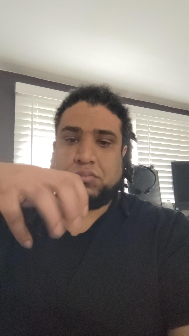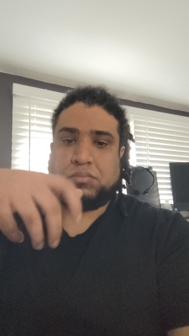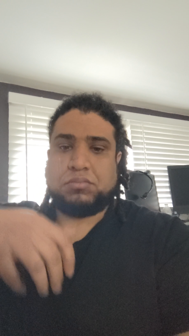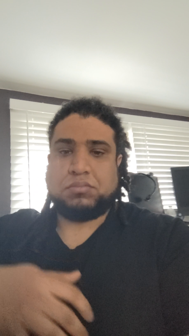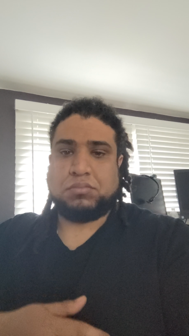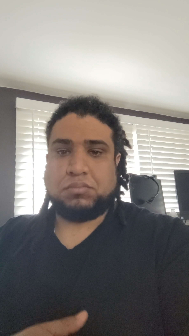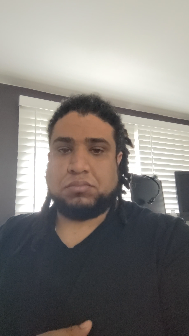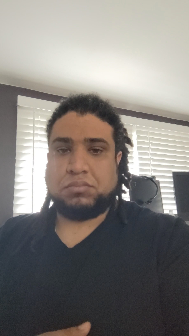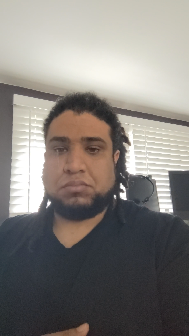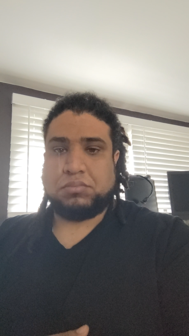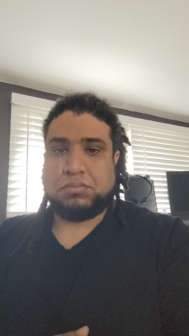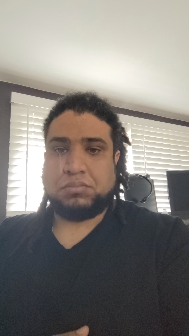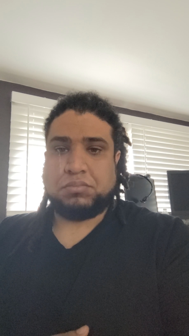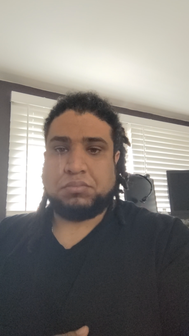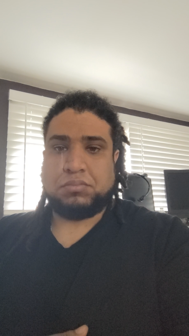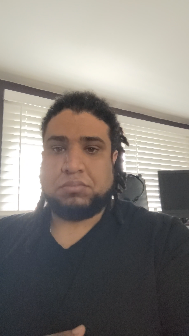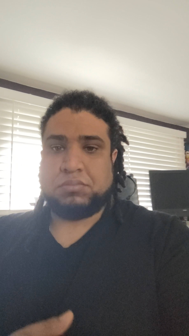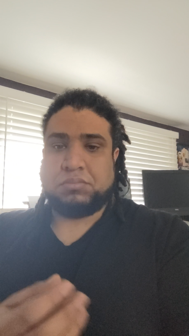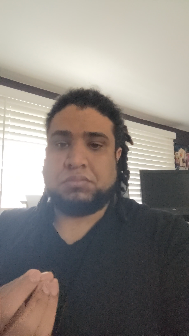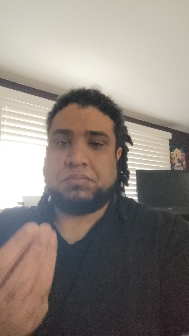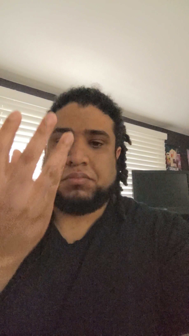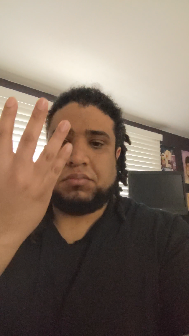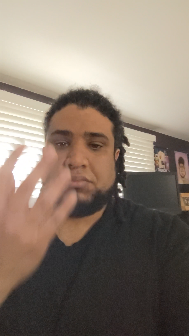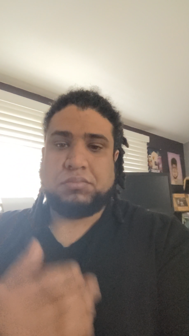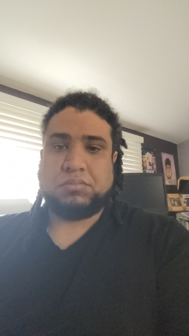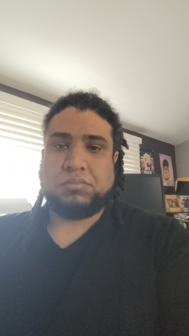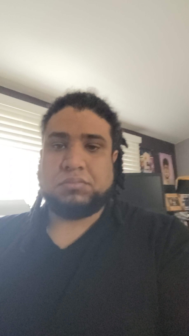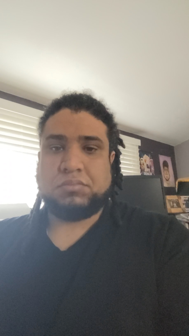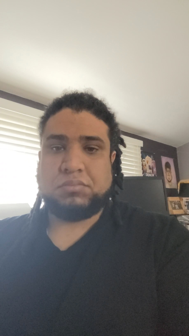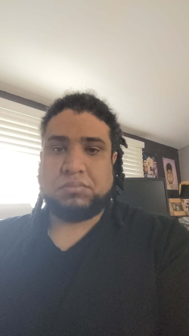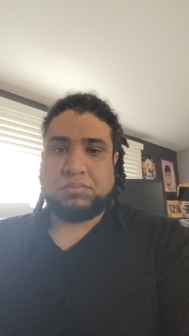plants